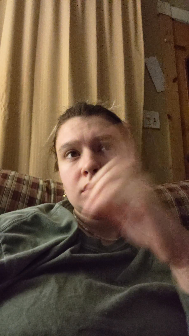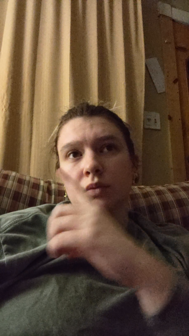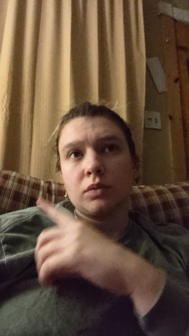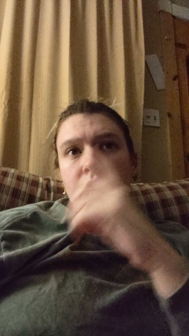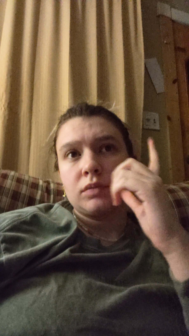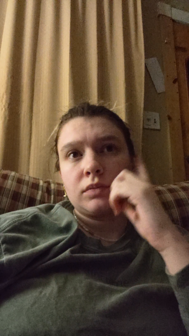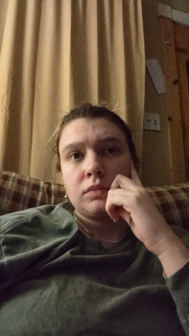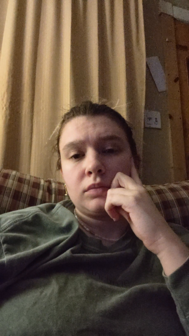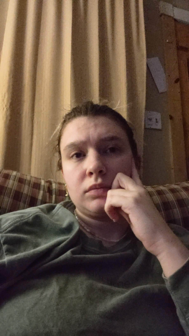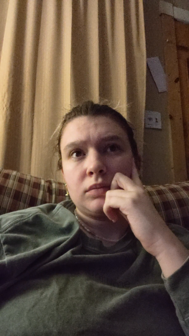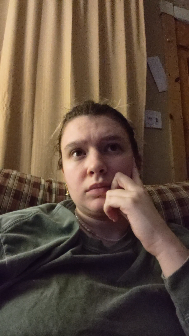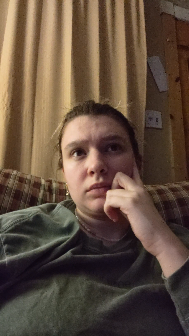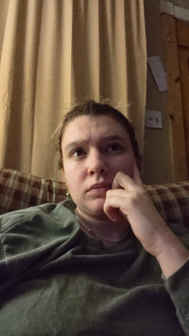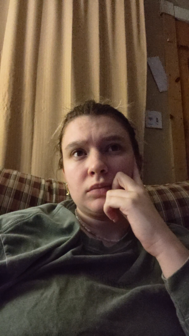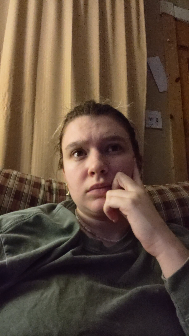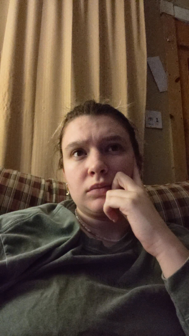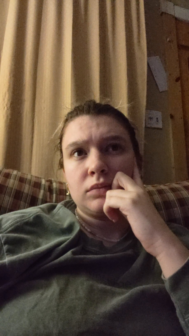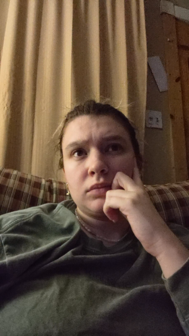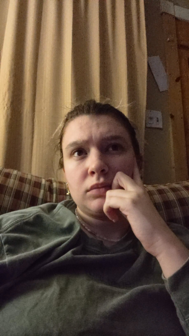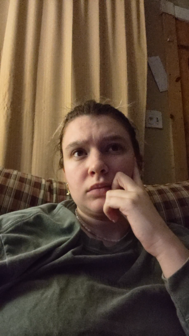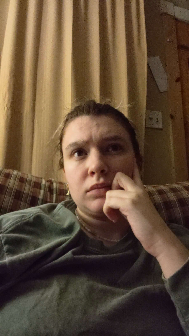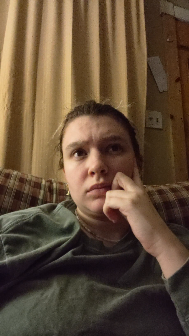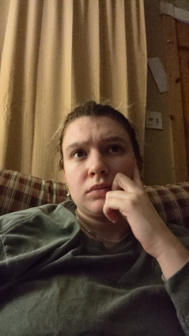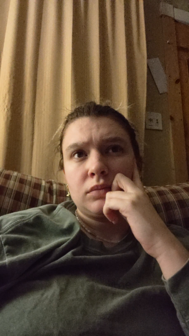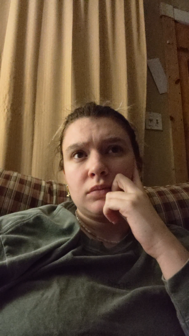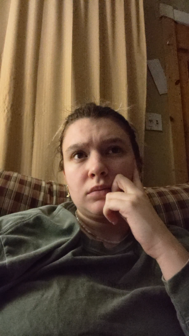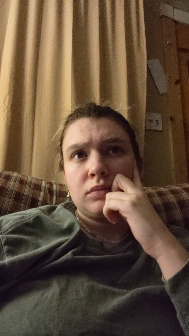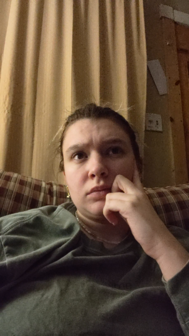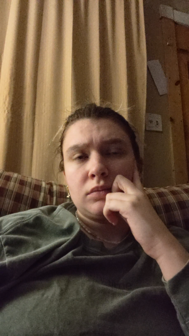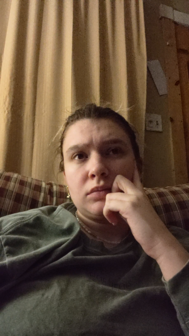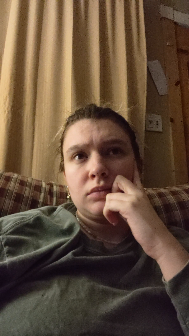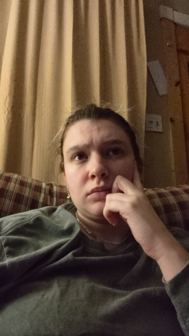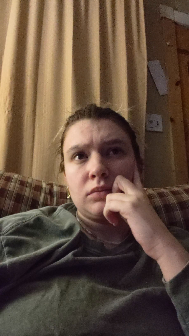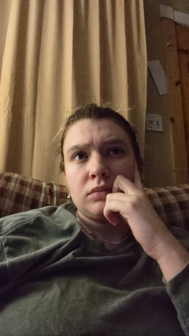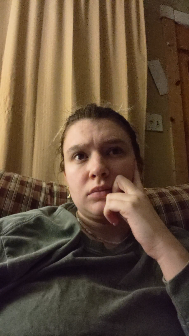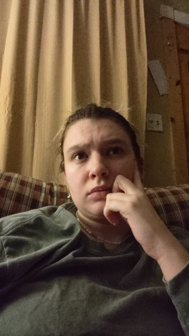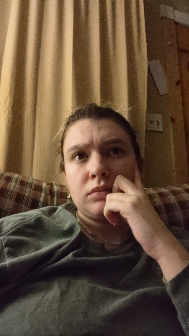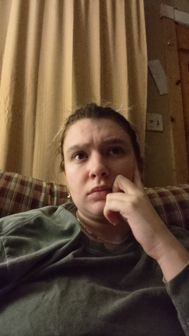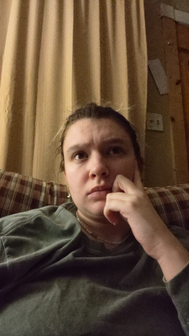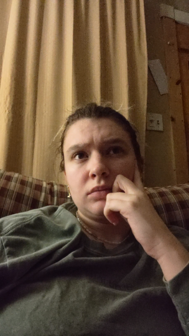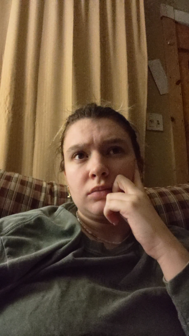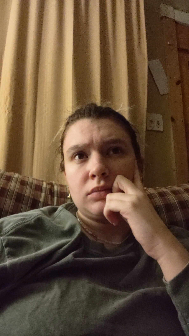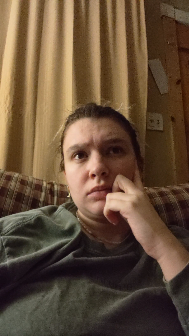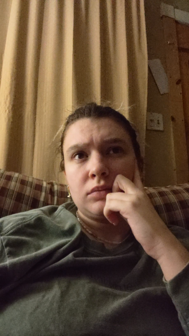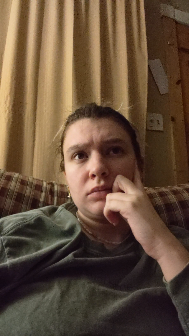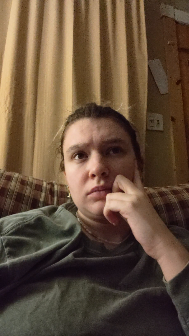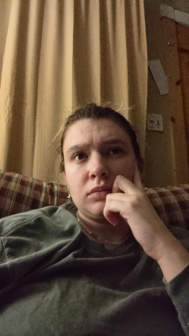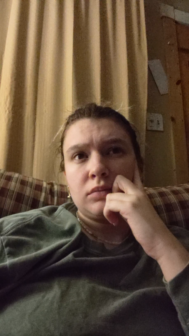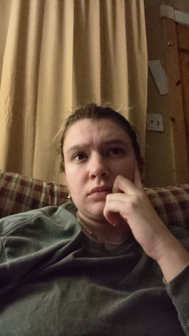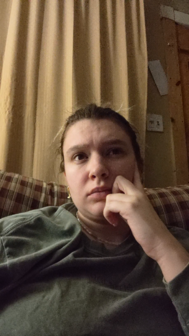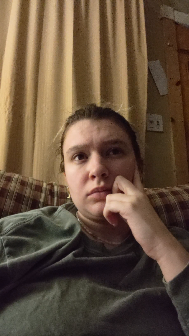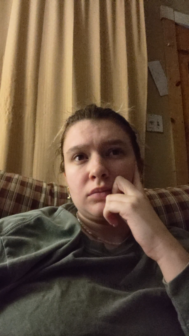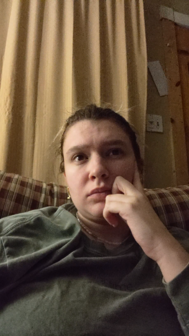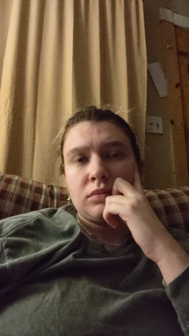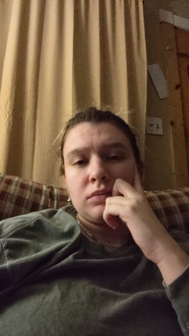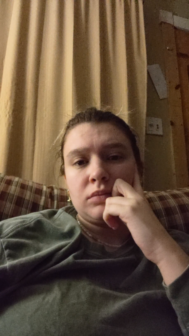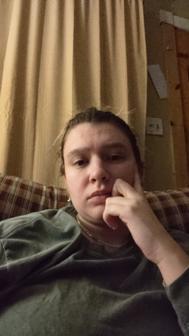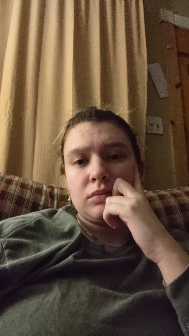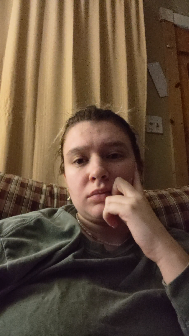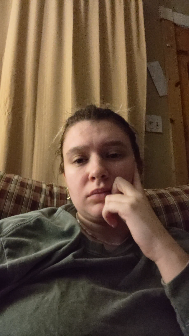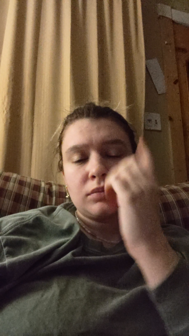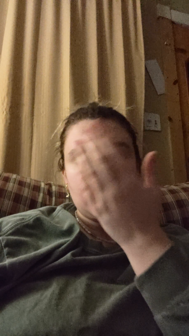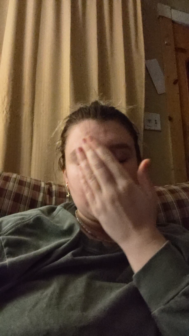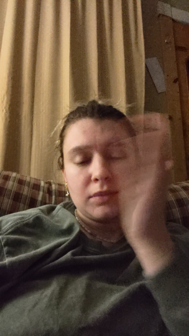peekaboo